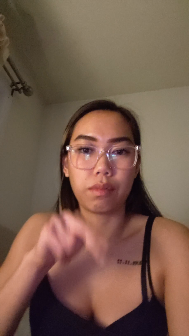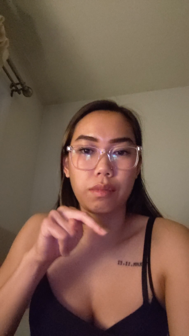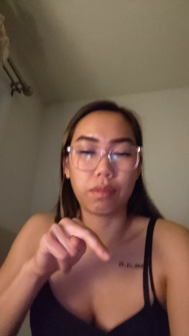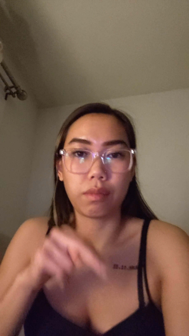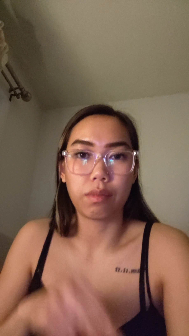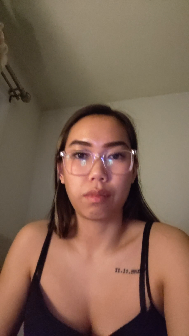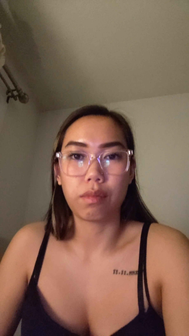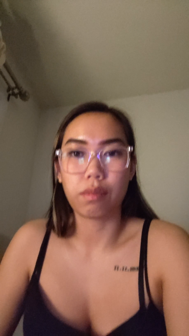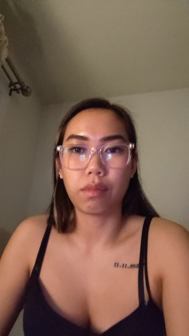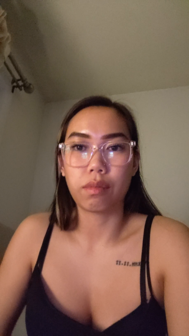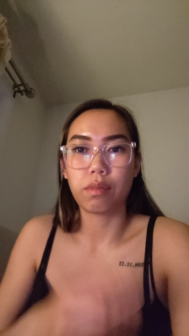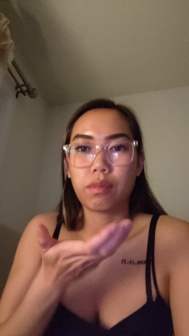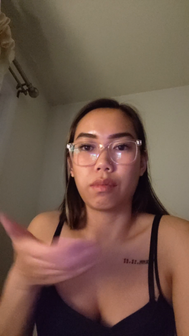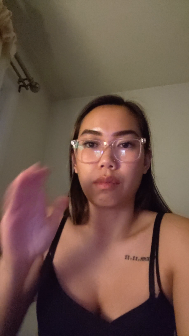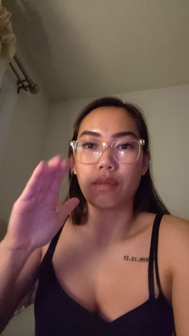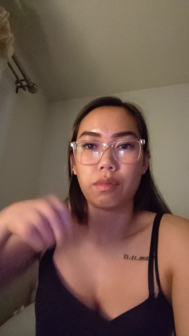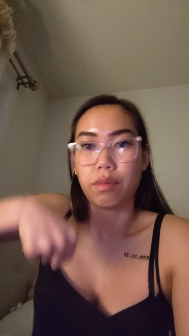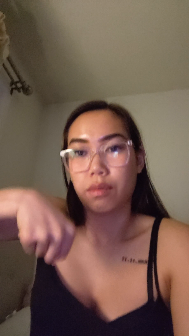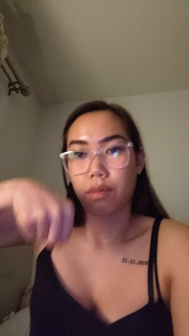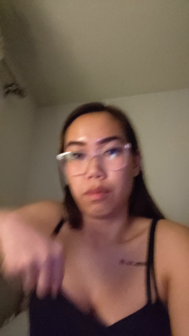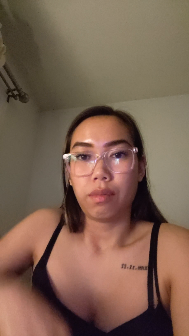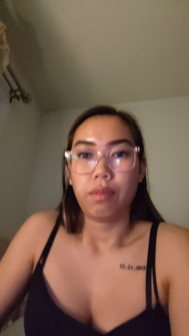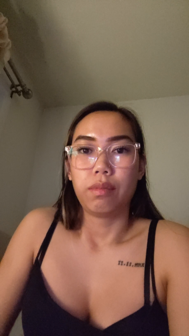basket